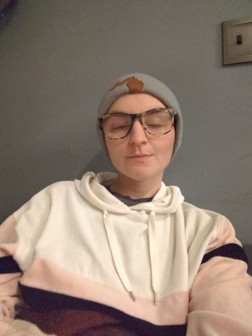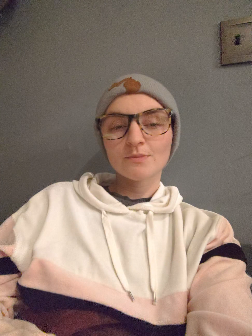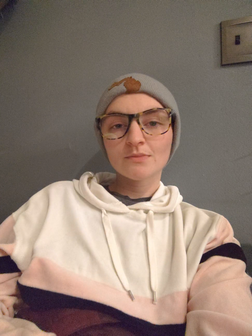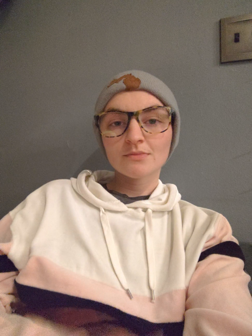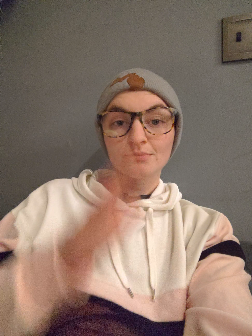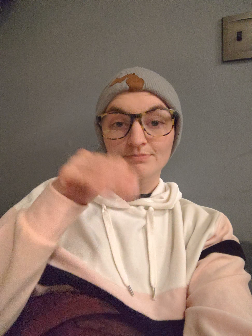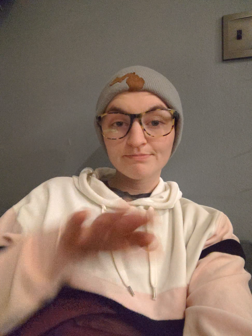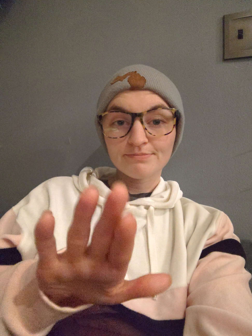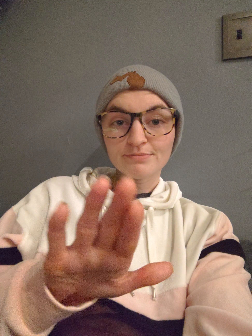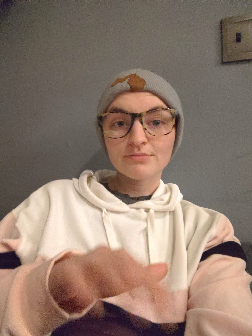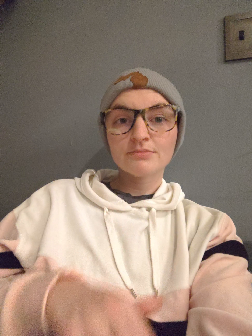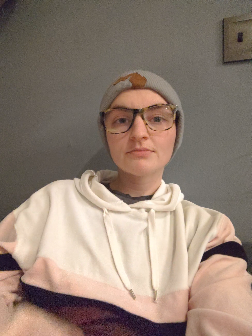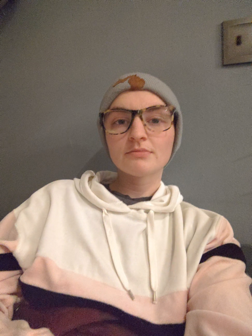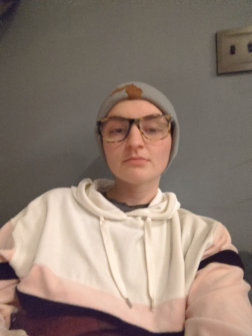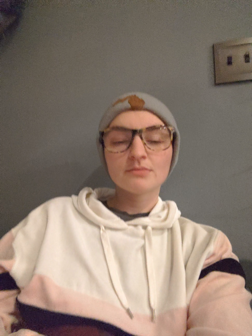into